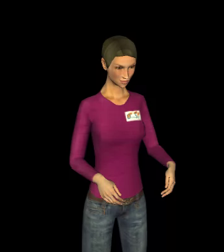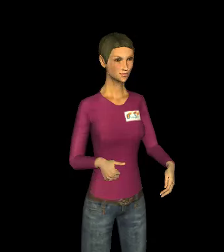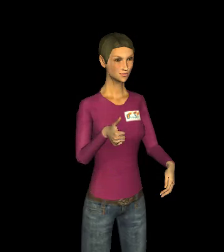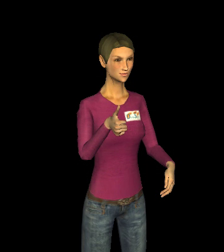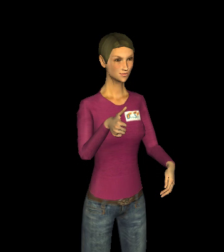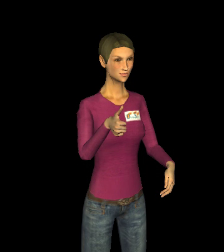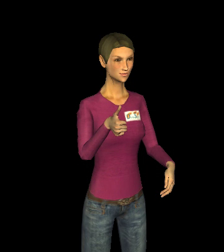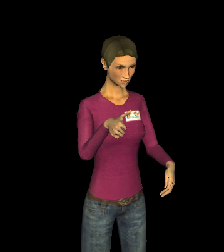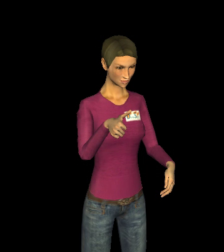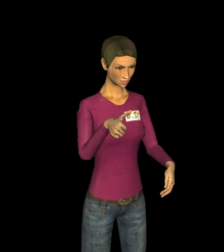أول